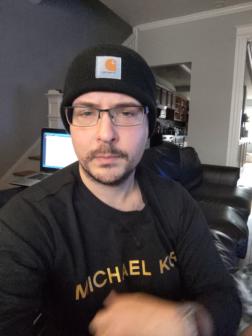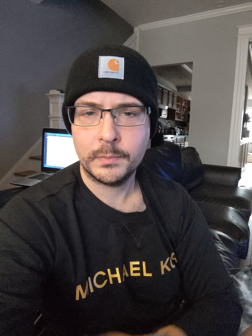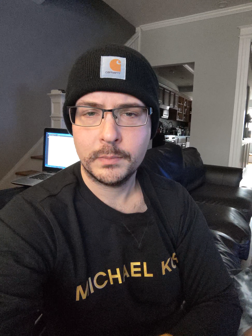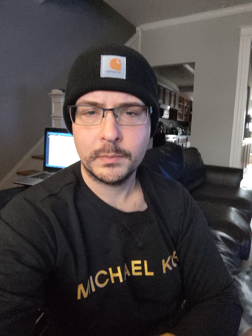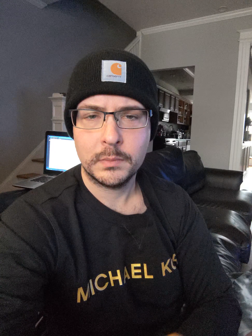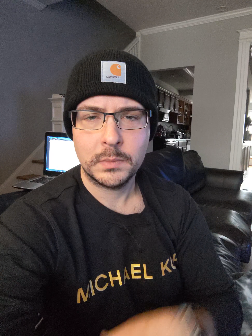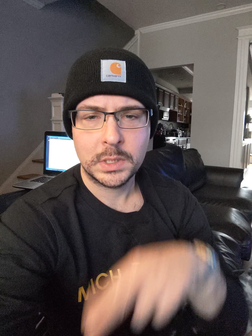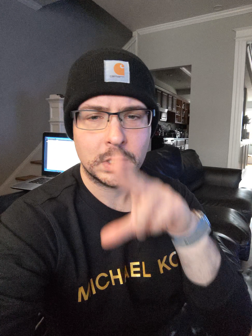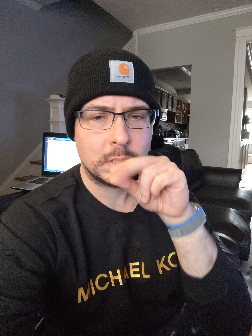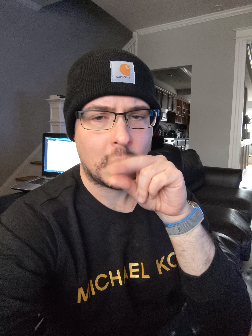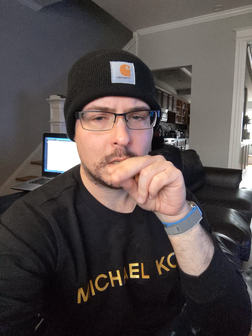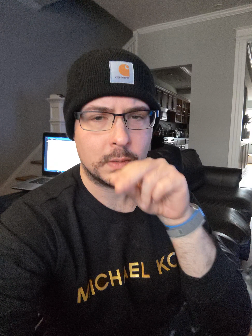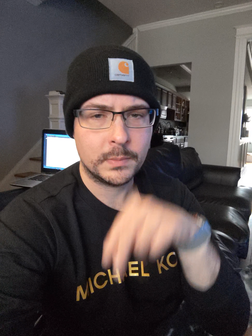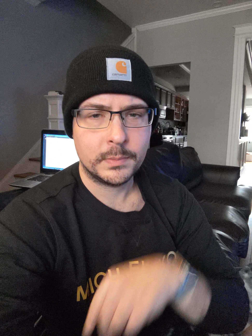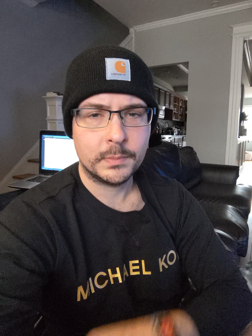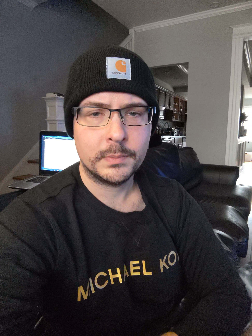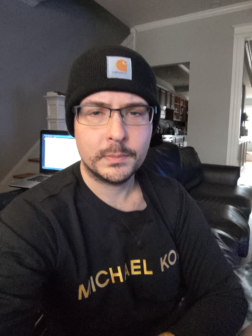duck